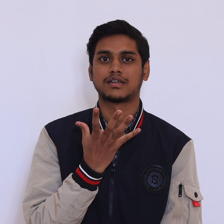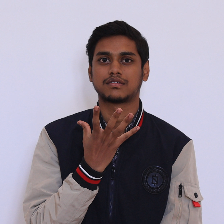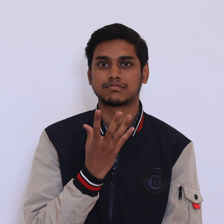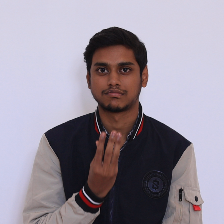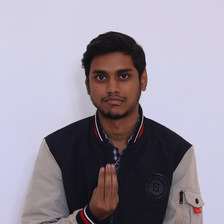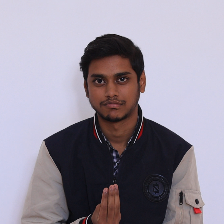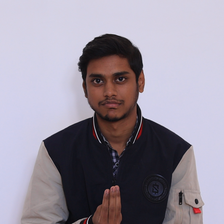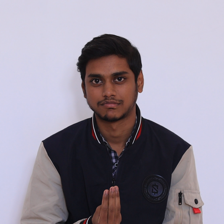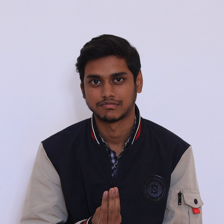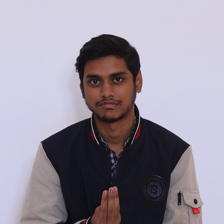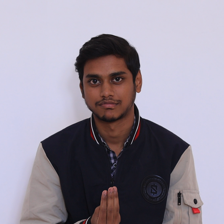sad